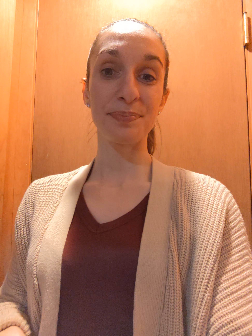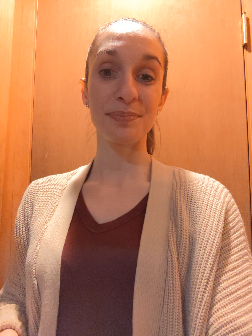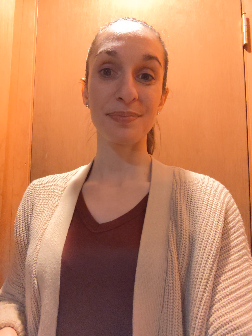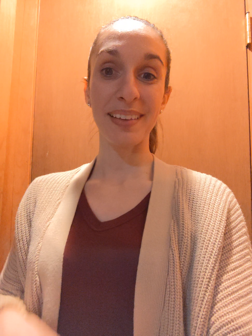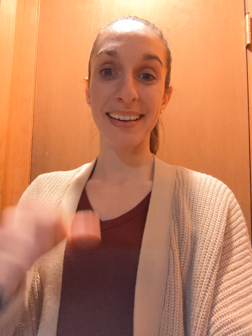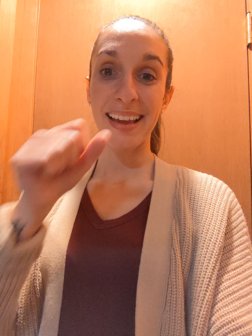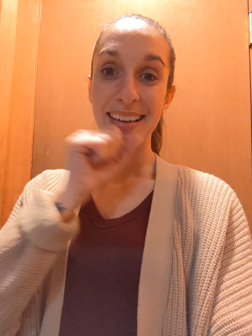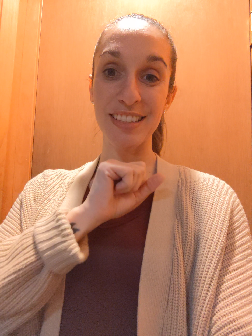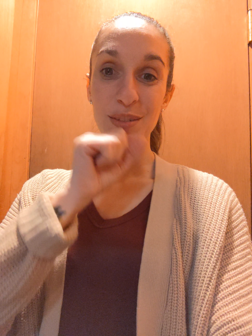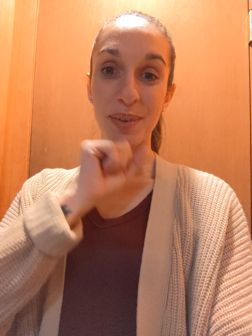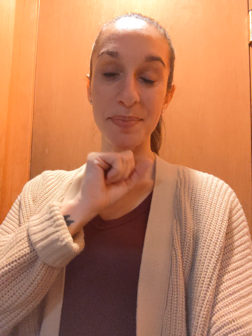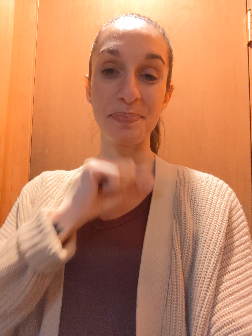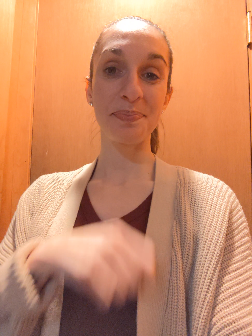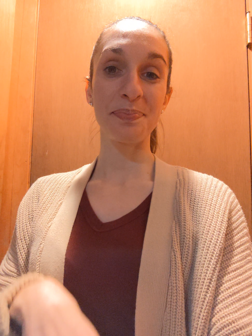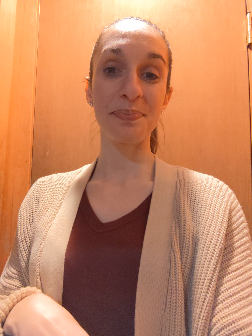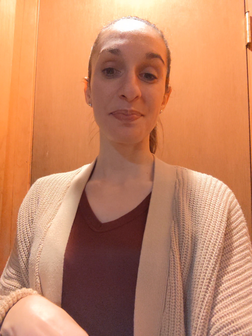ice cream